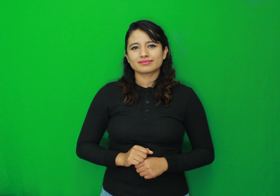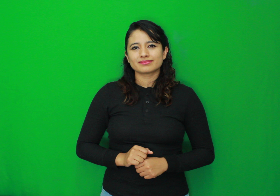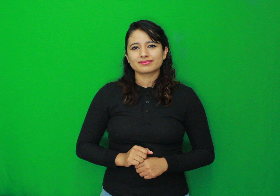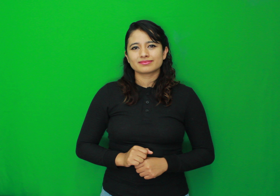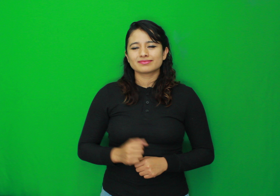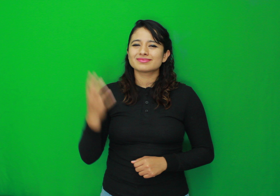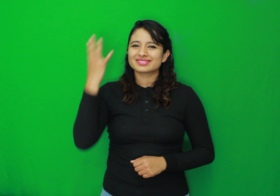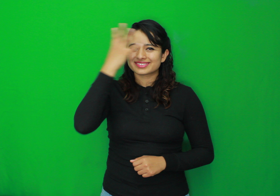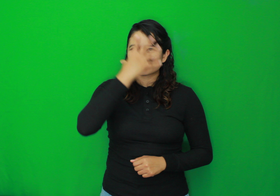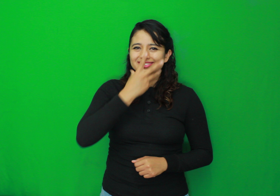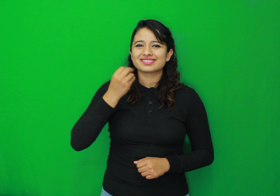bonito